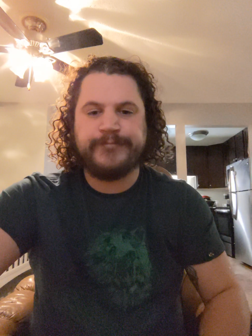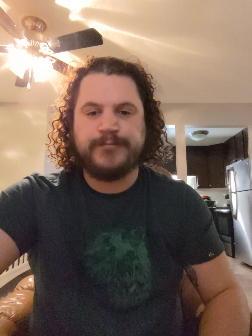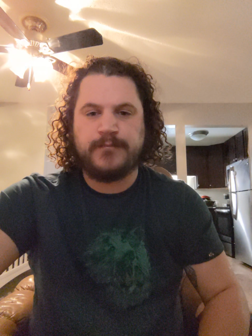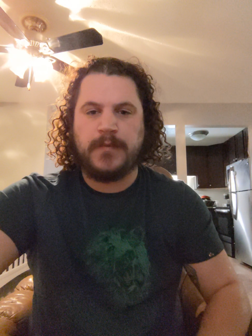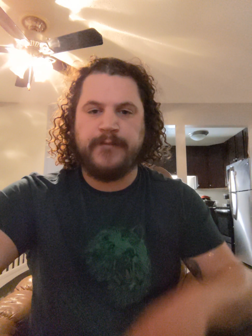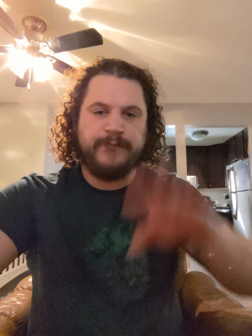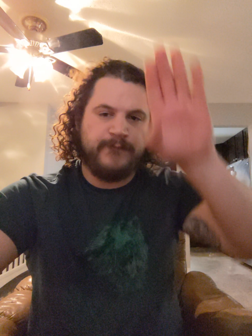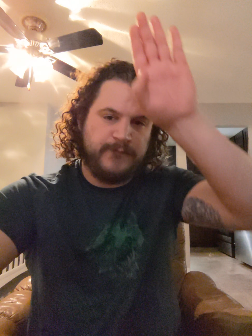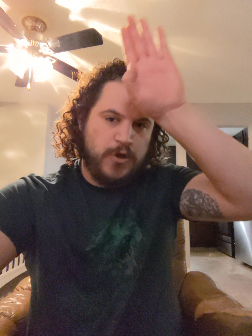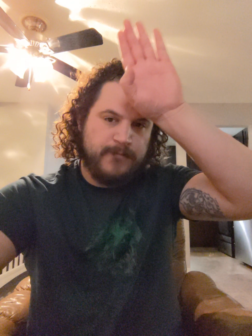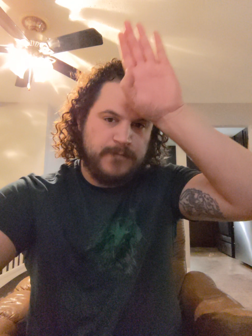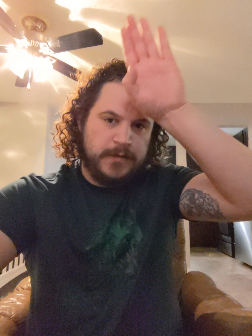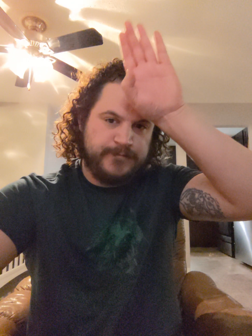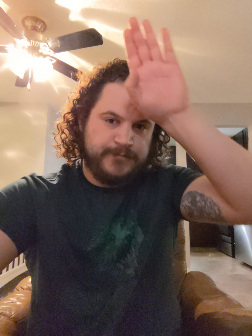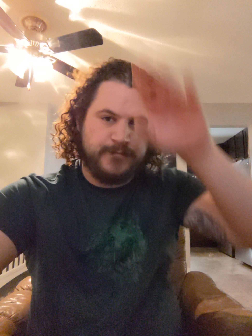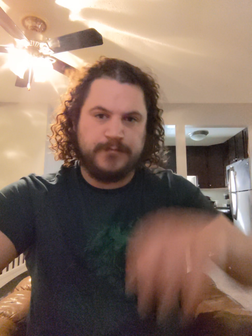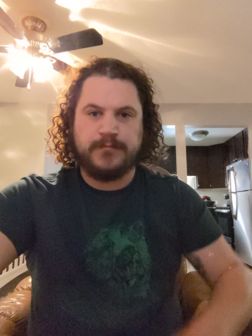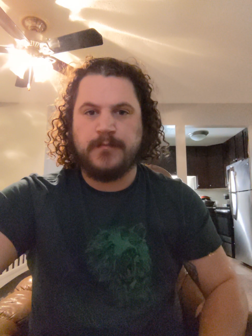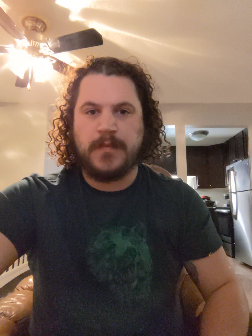fireman